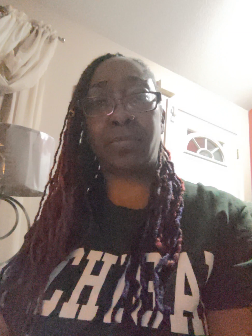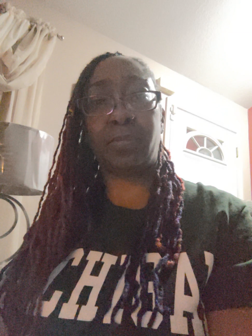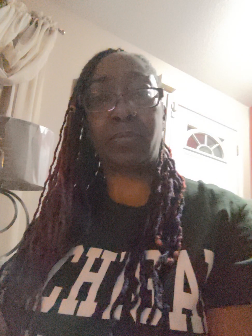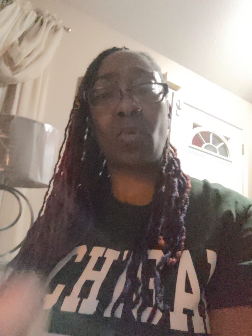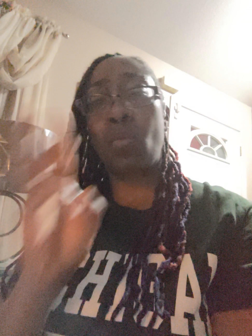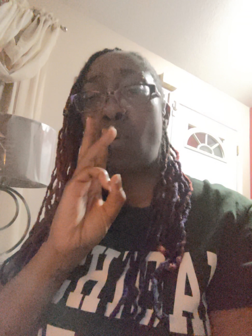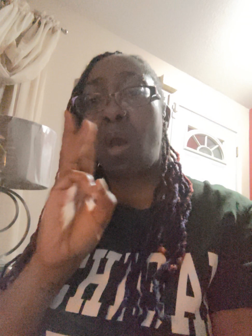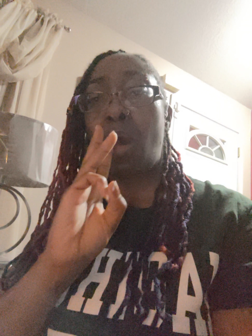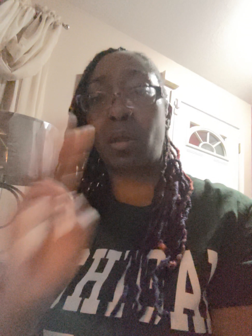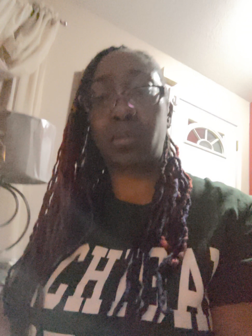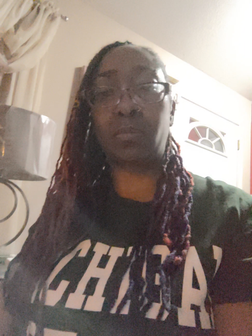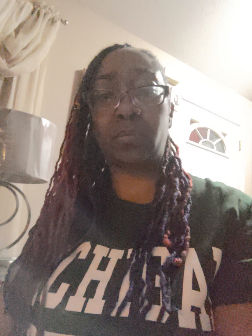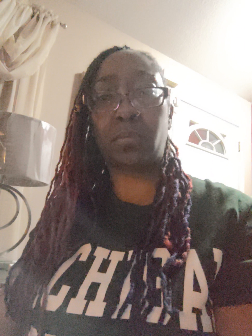water